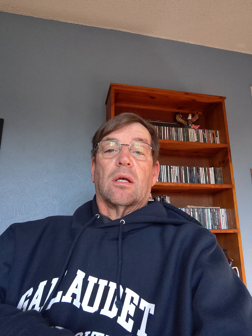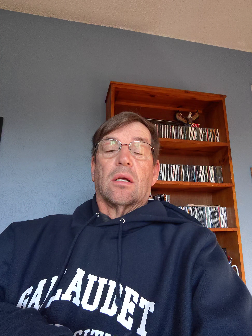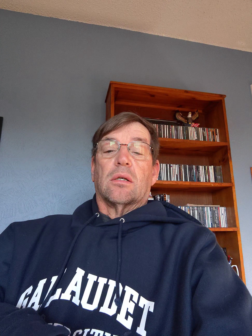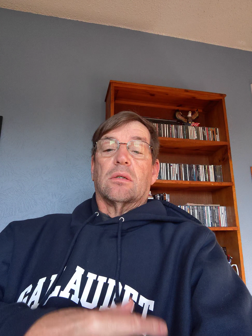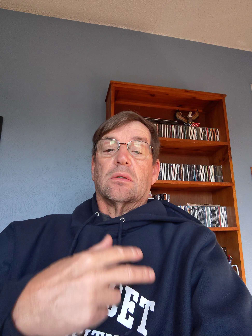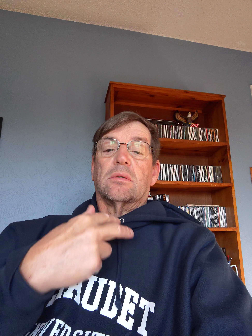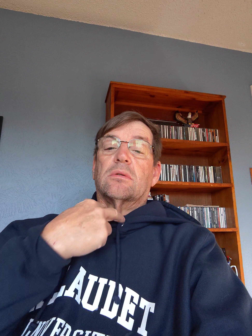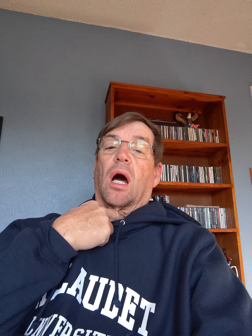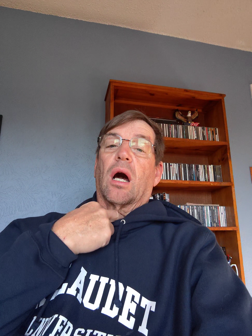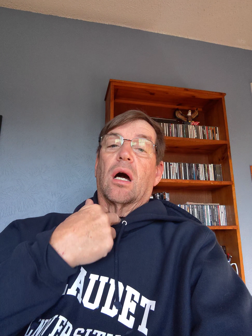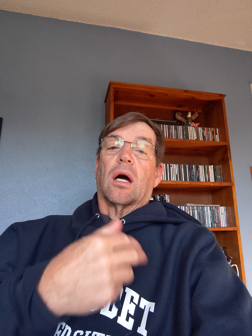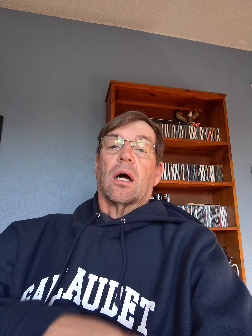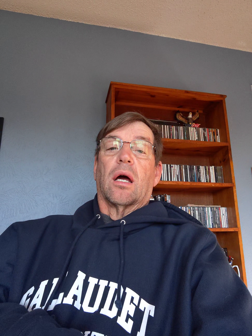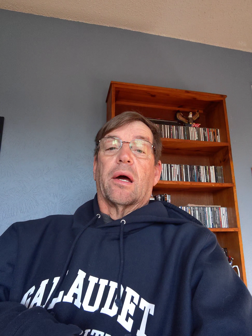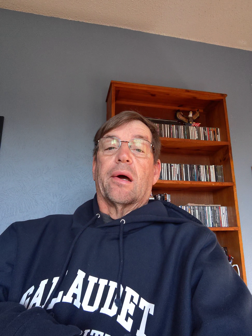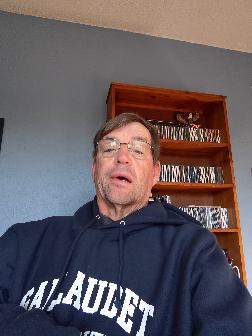stuck